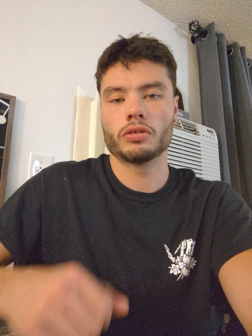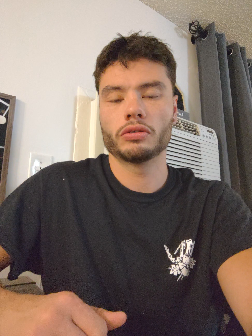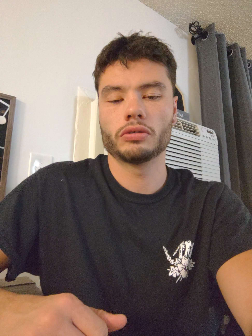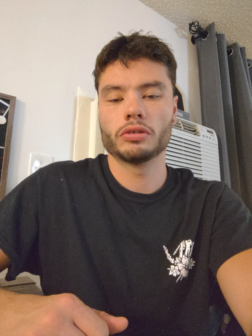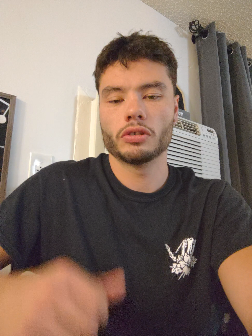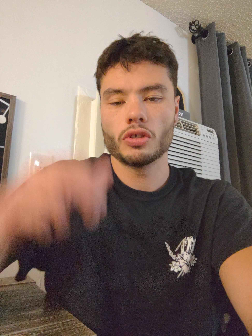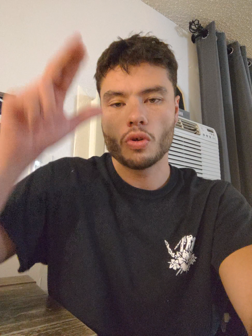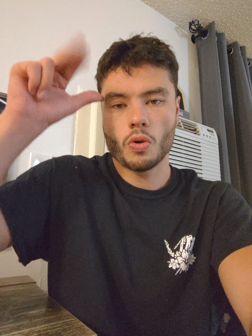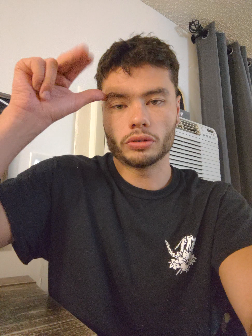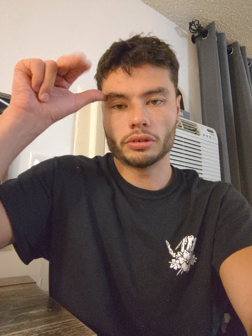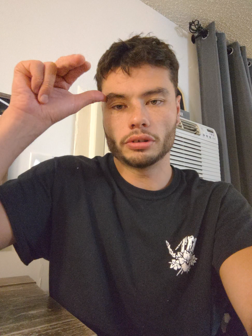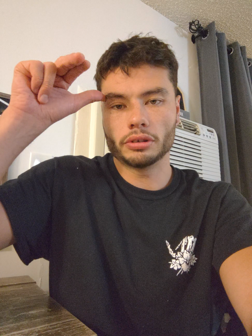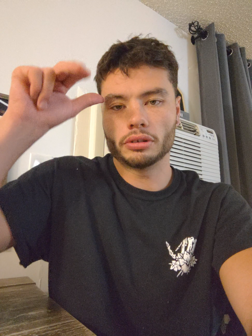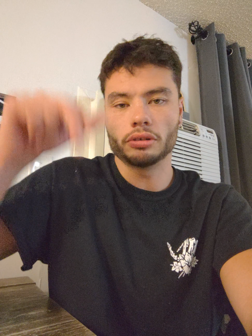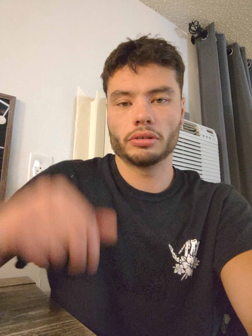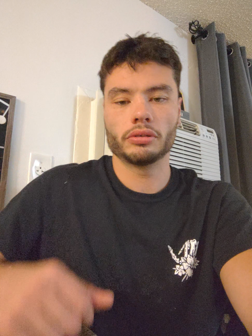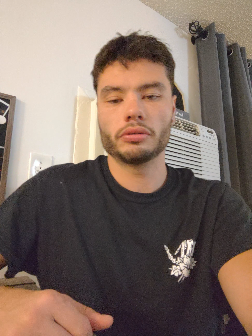horse